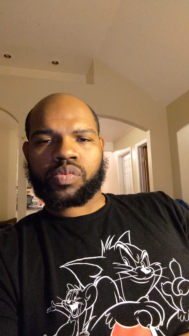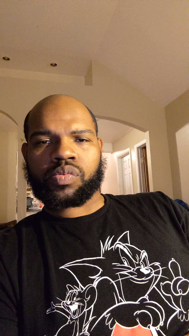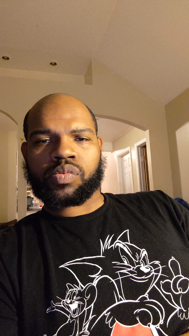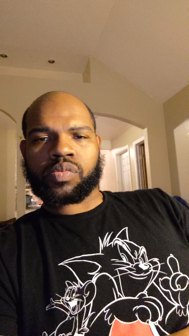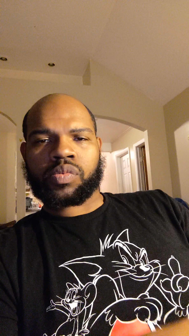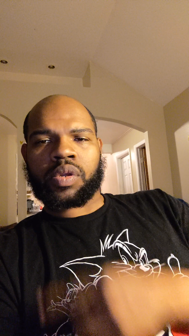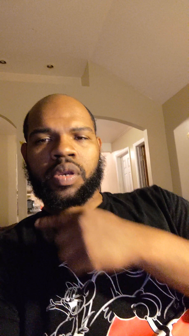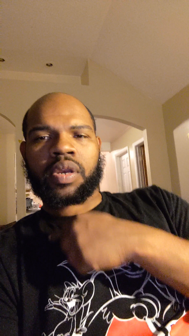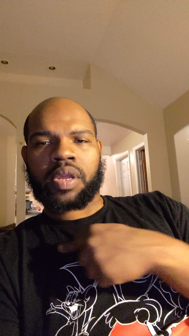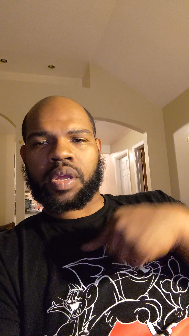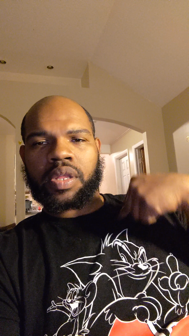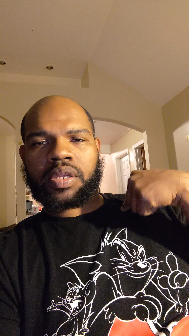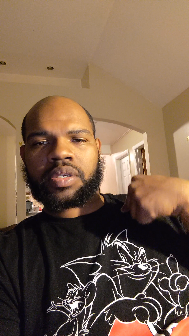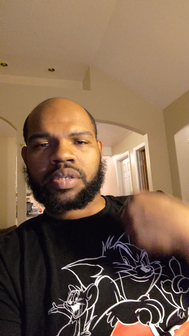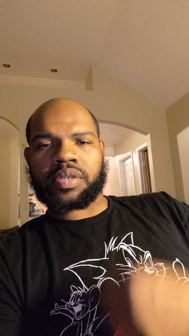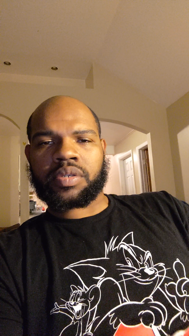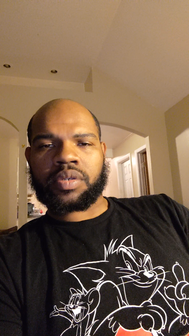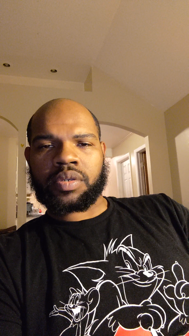necklace